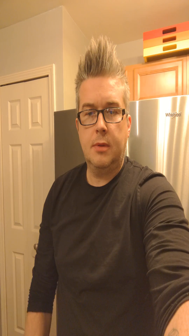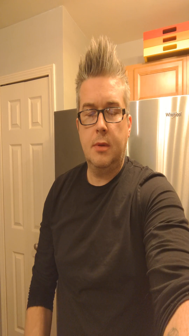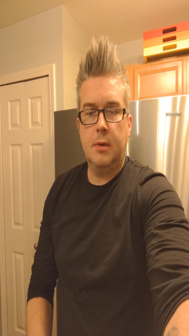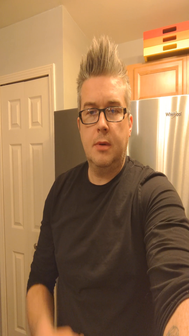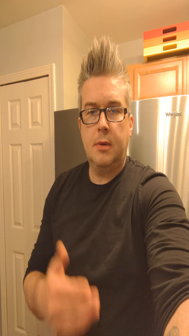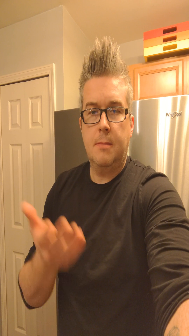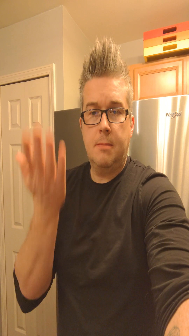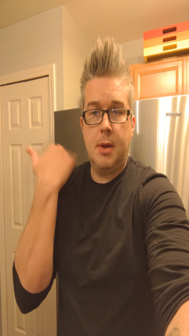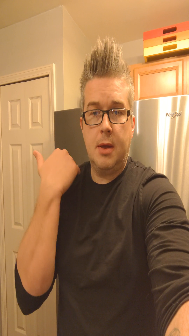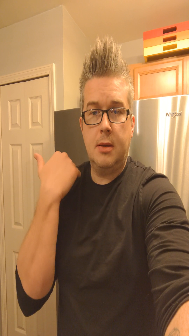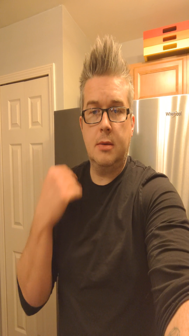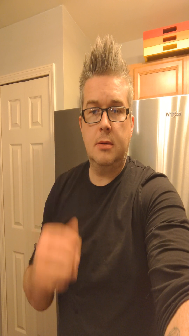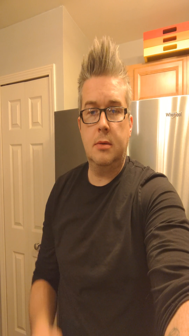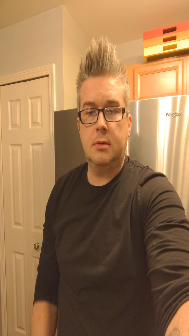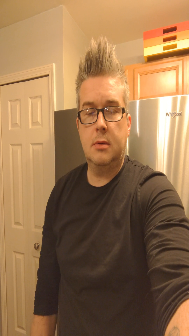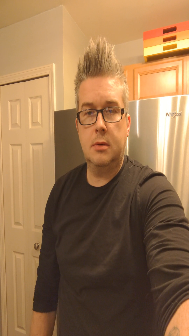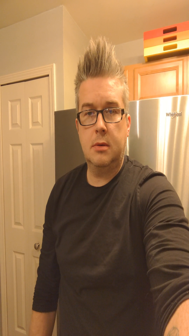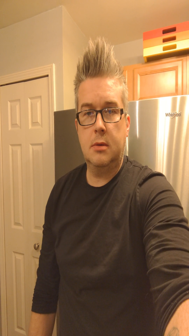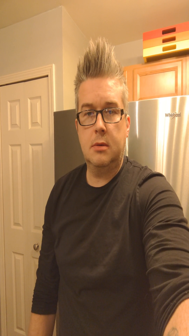before